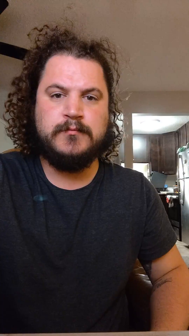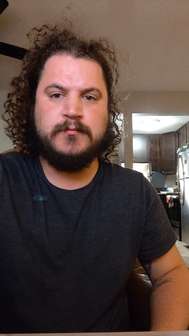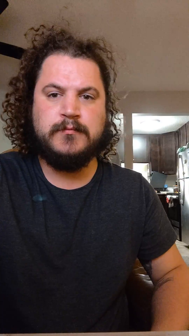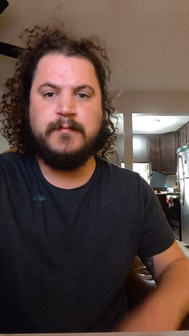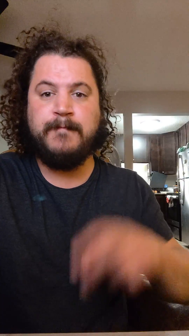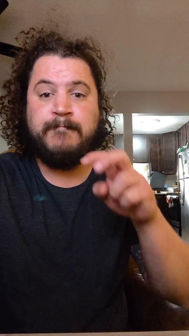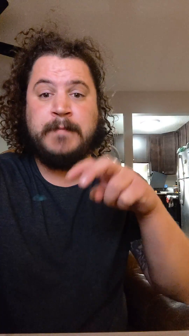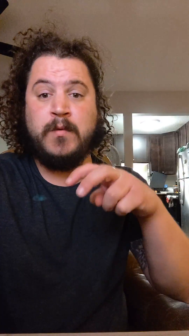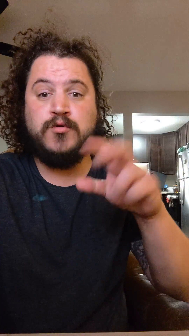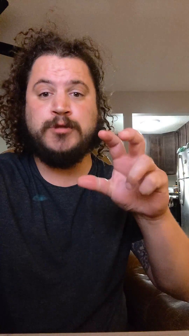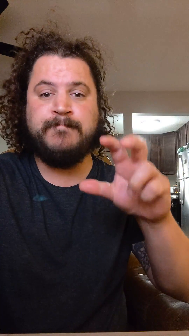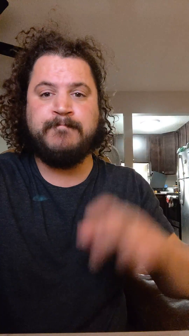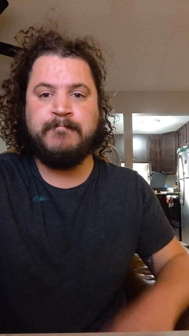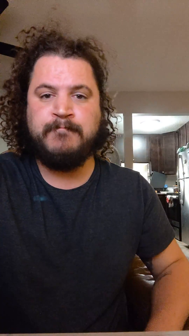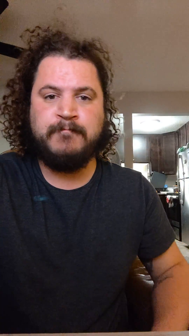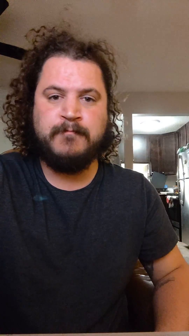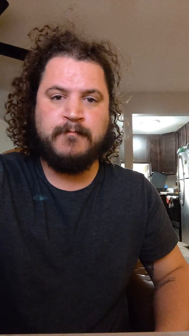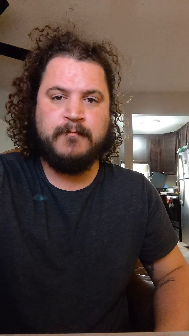potato chip